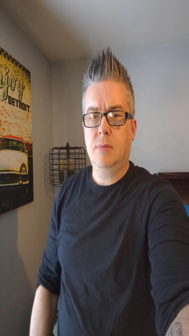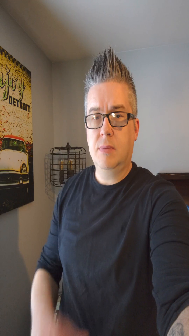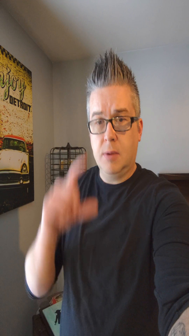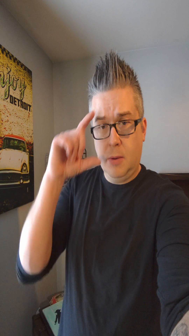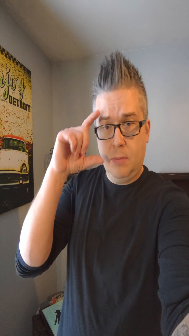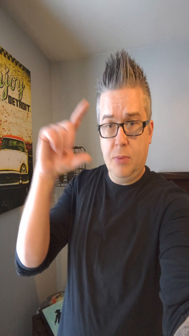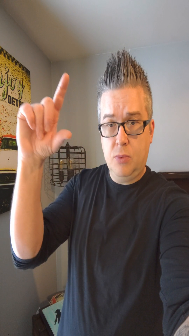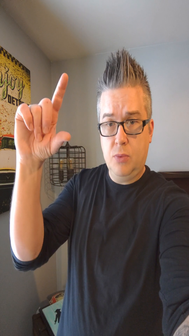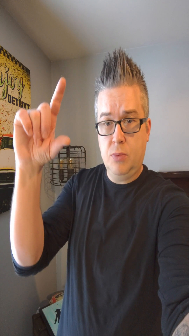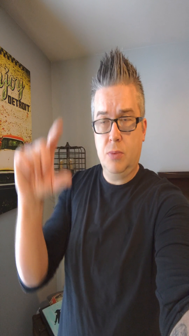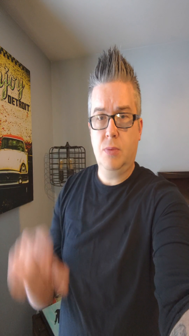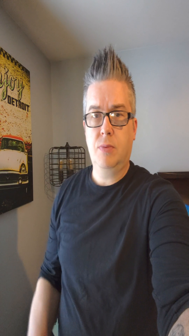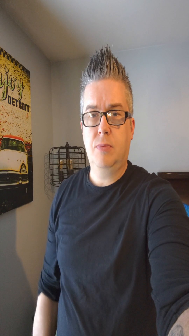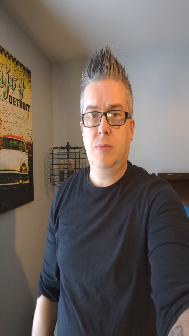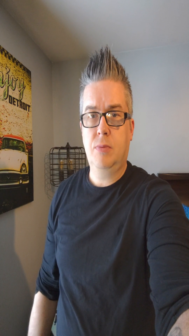moon